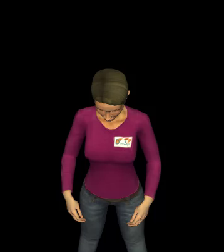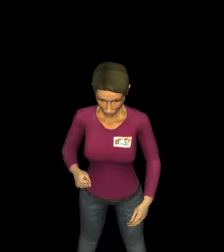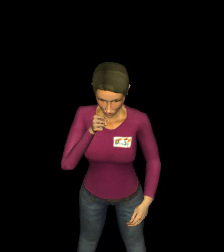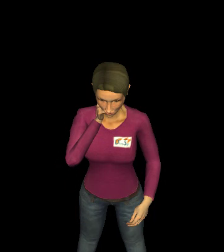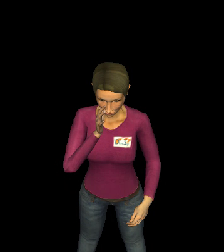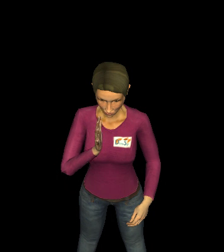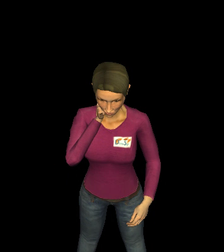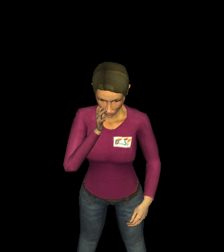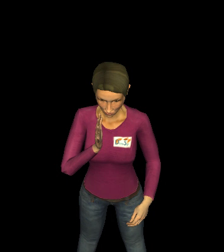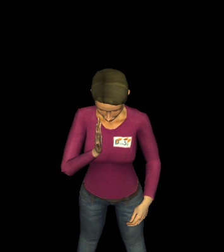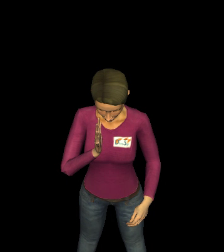كل يوم